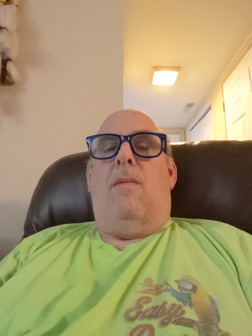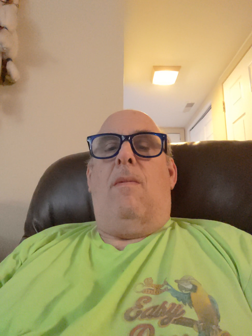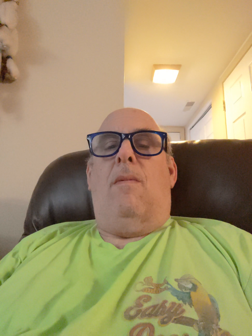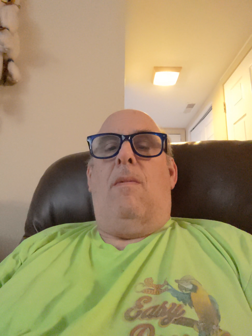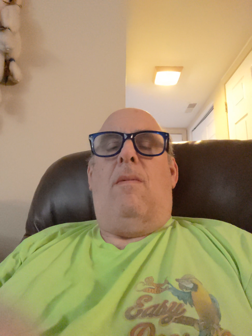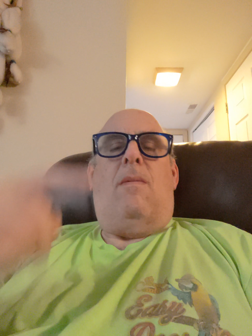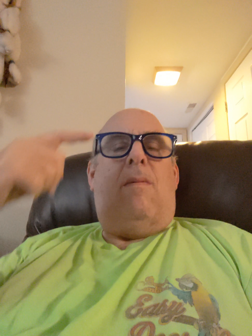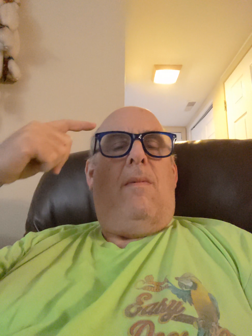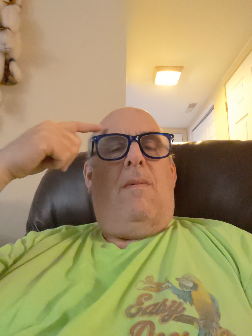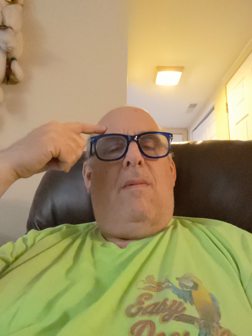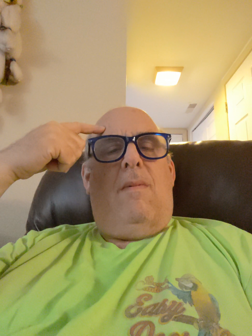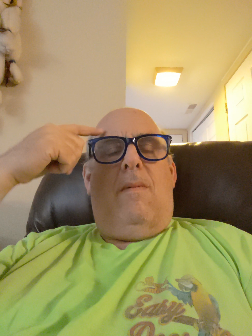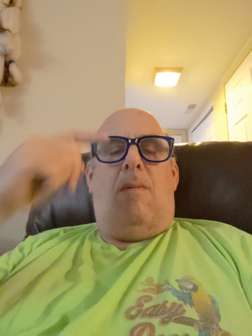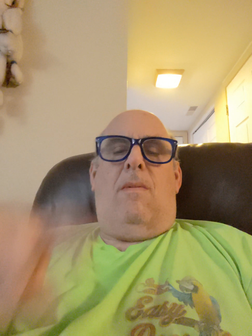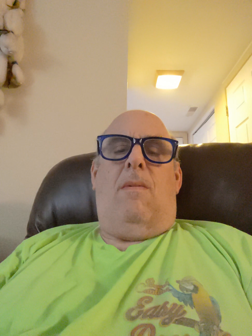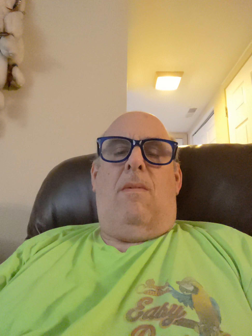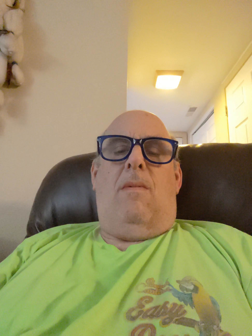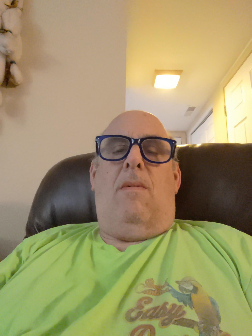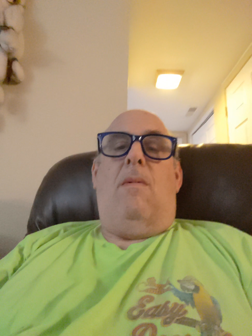think